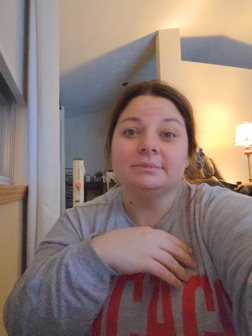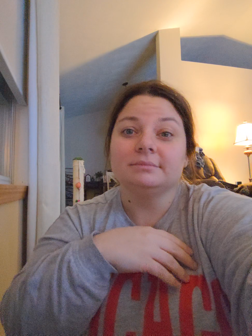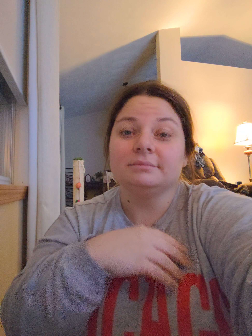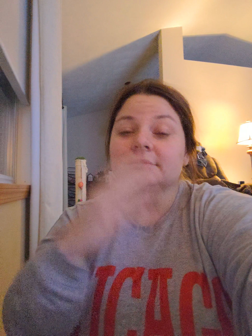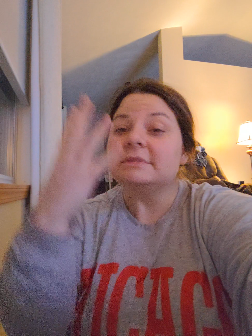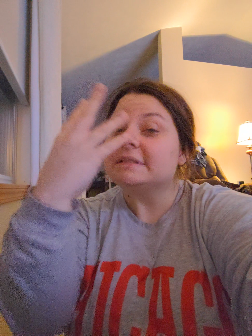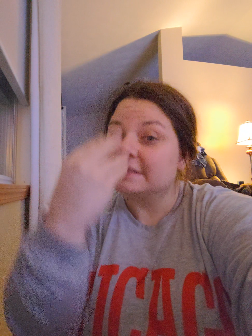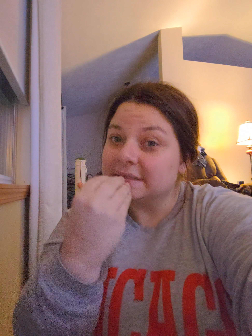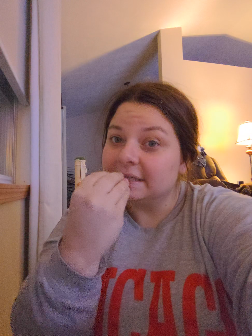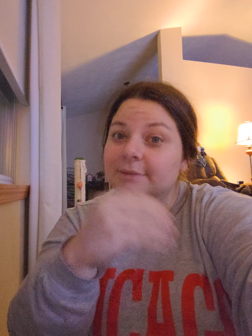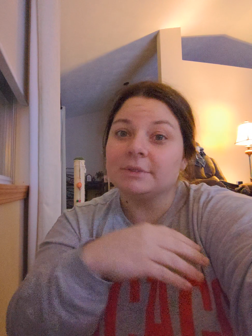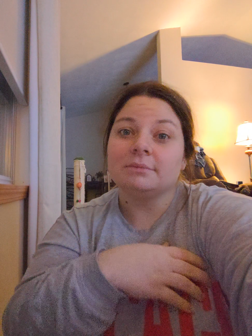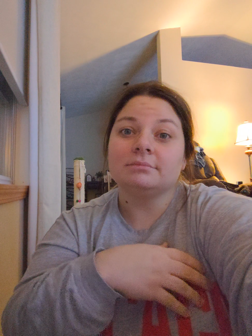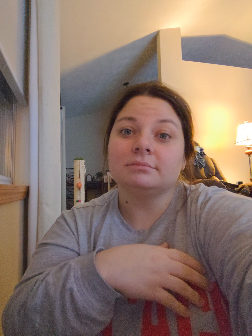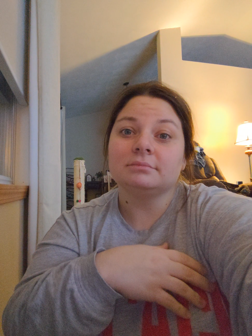sleep